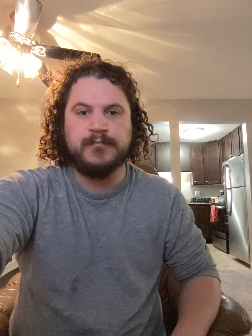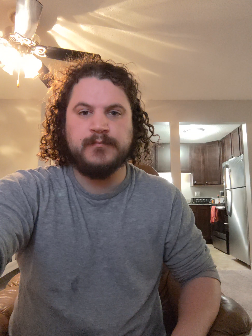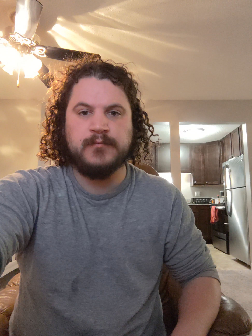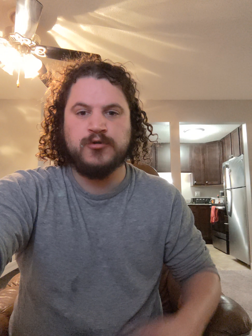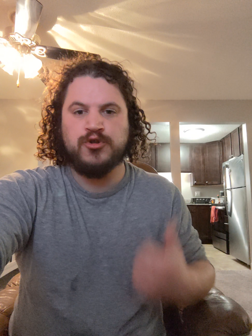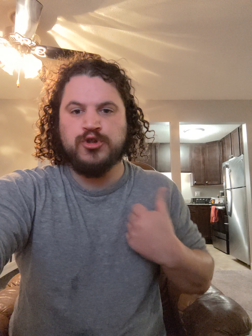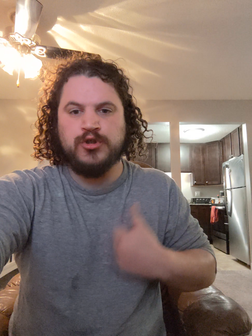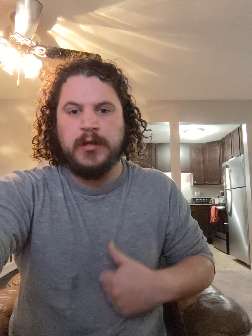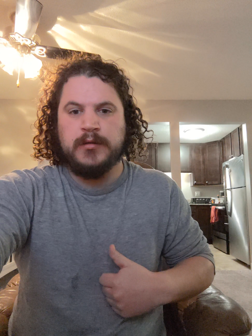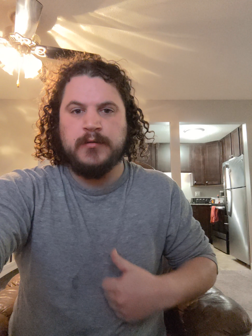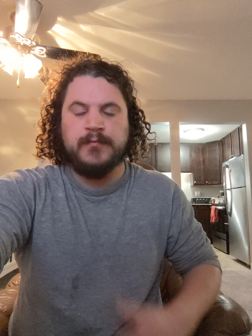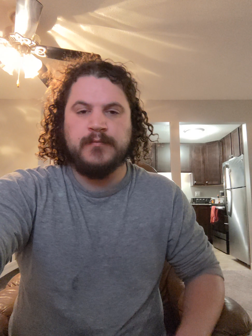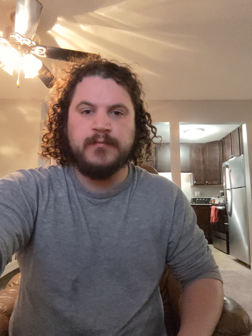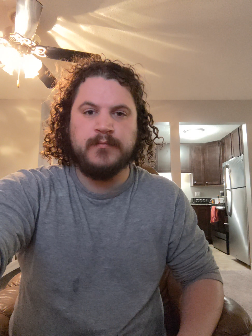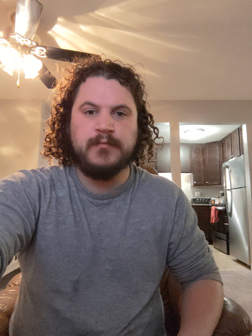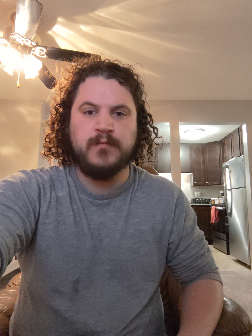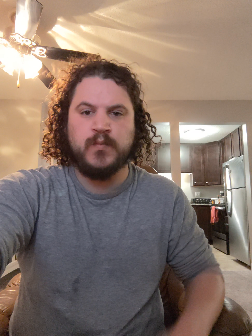jacket